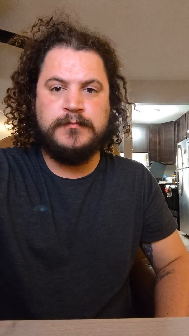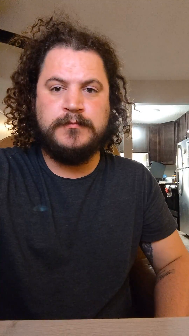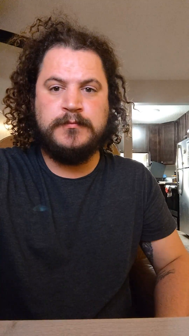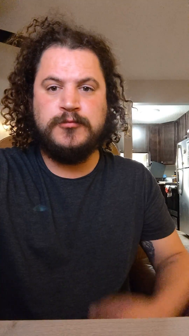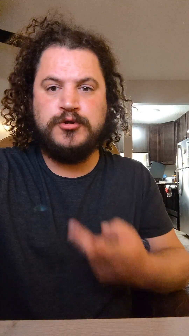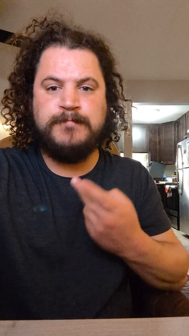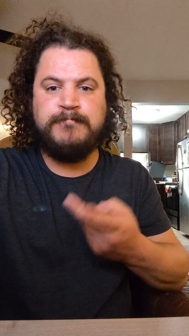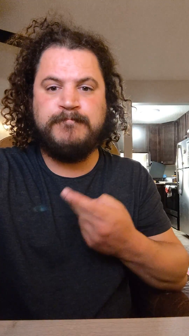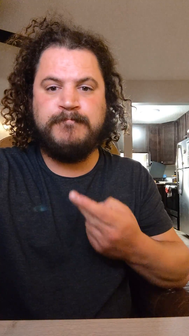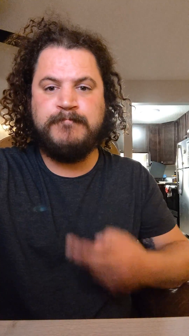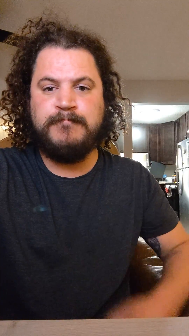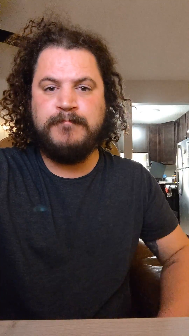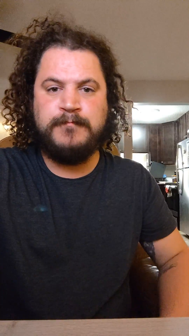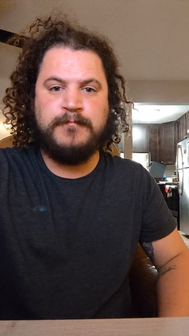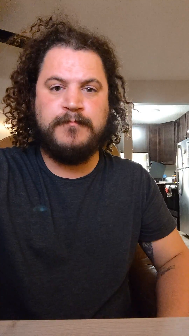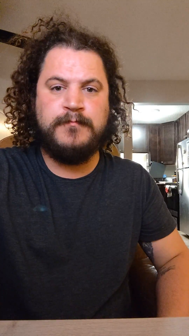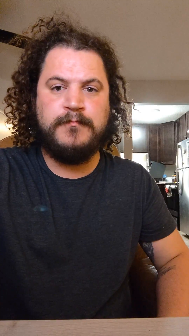sheep